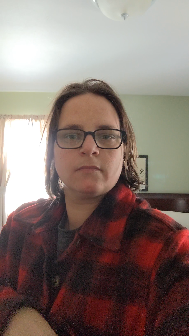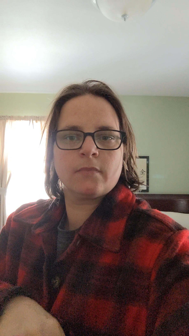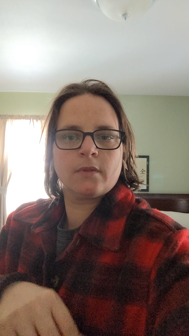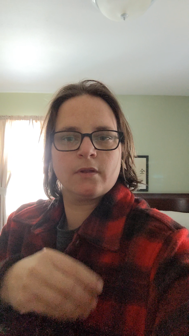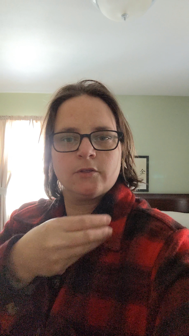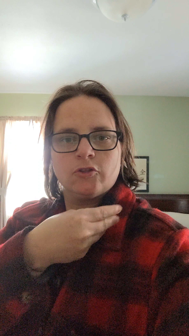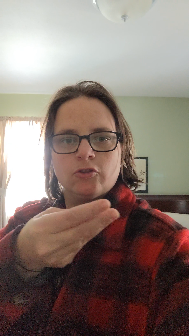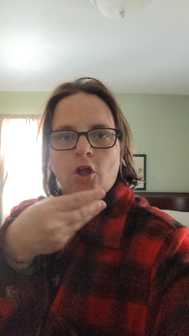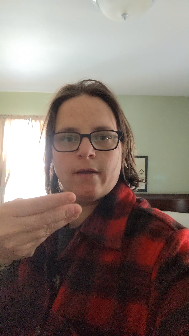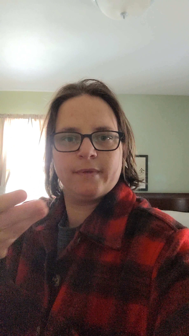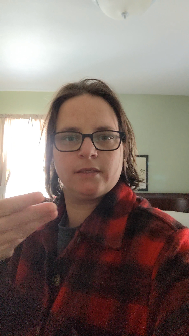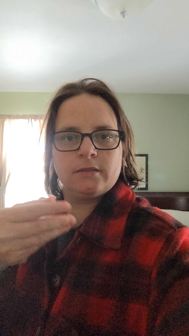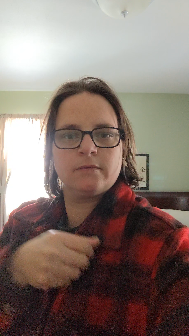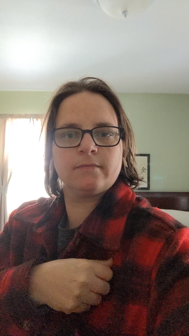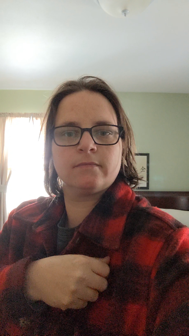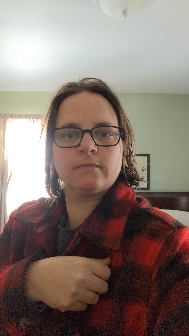shopping